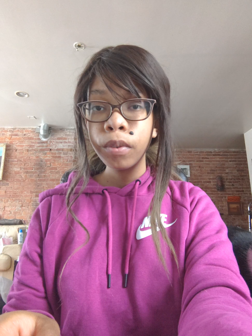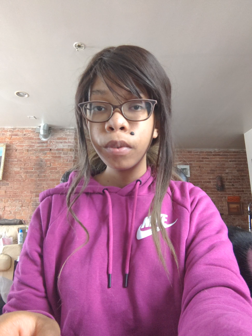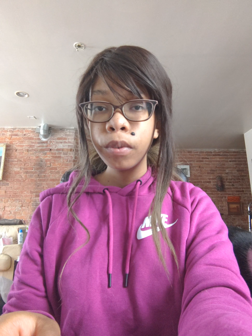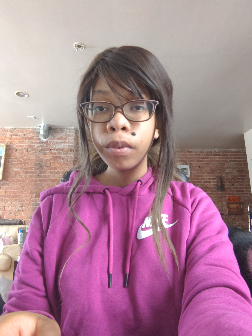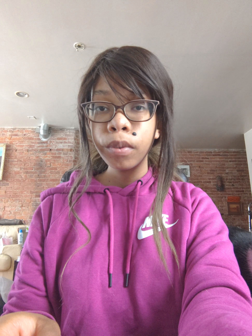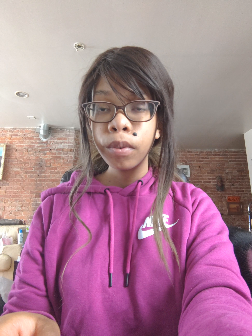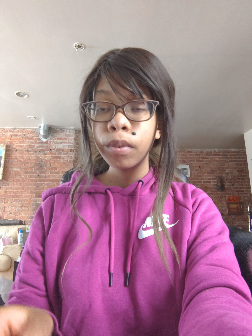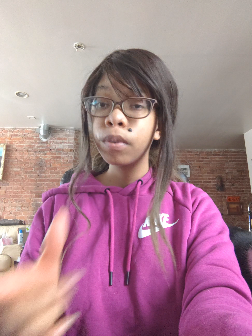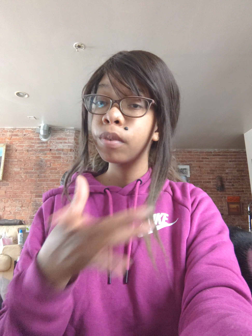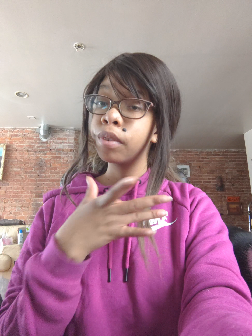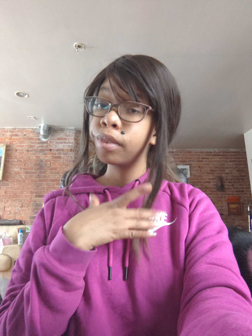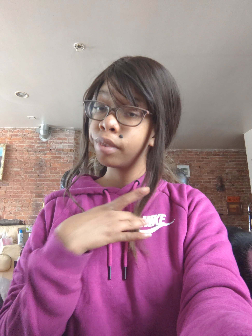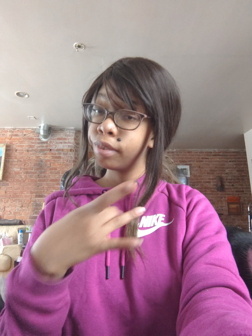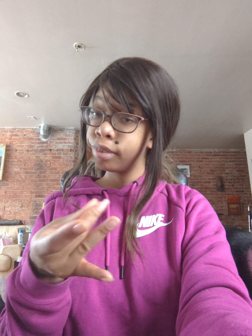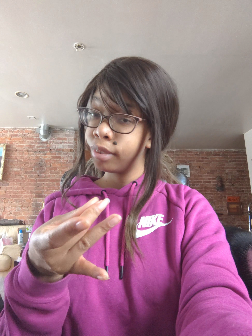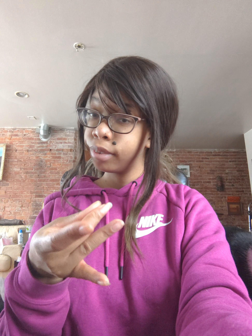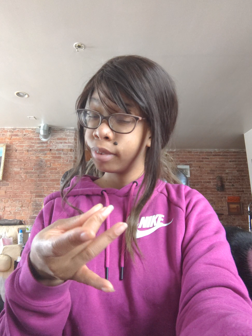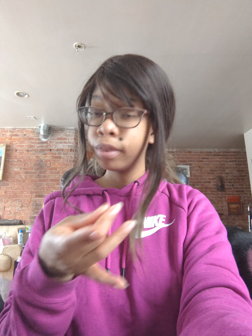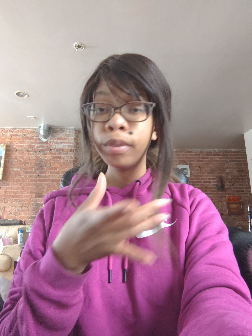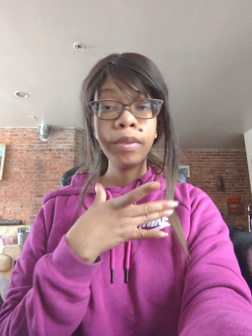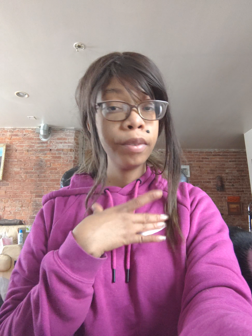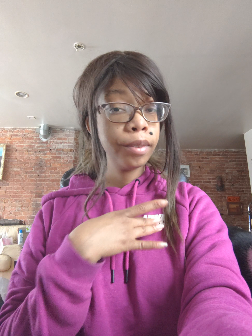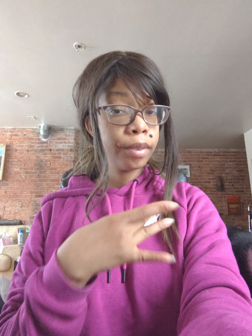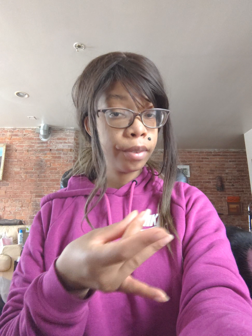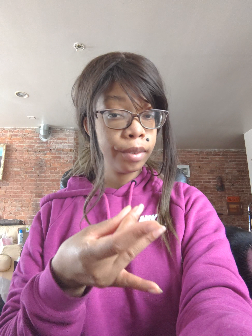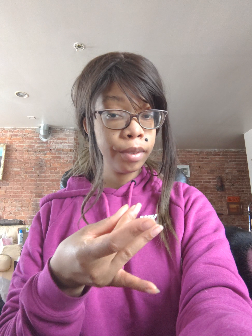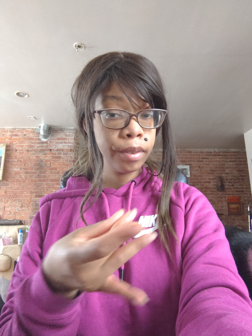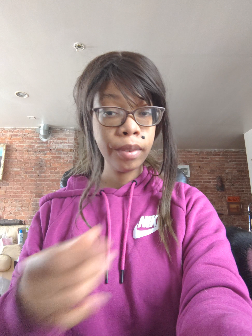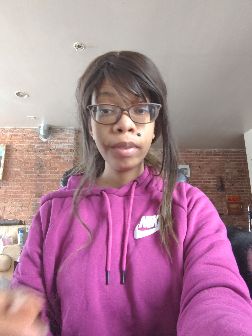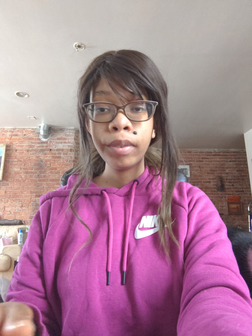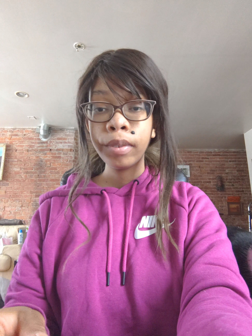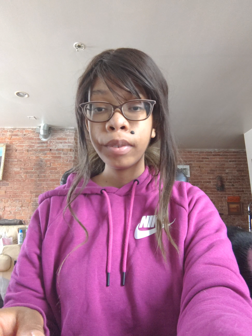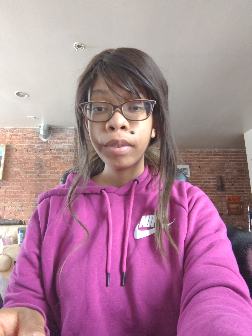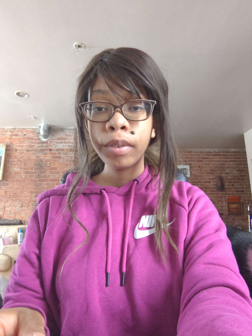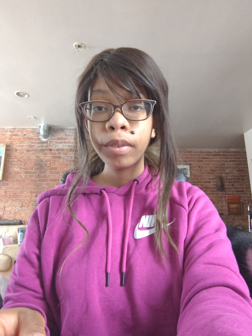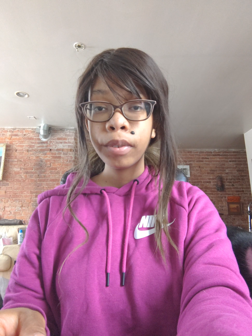like